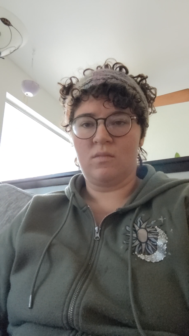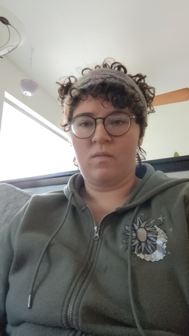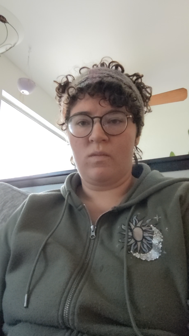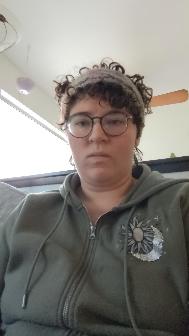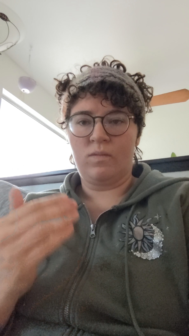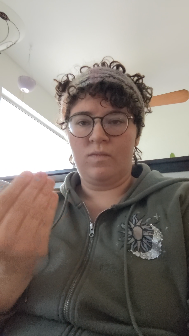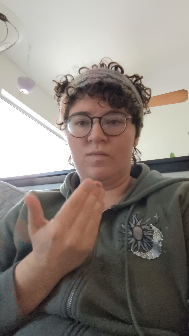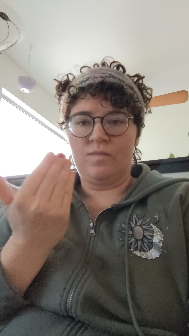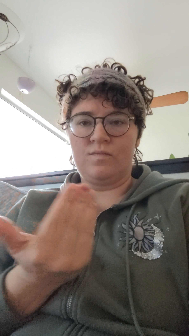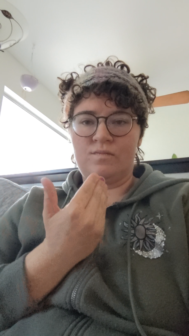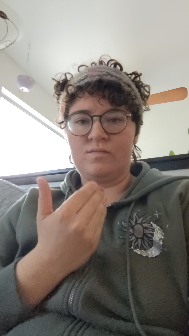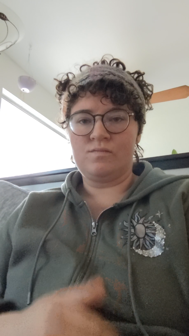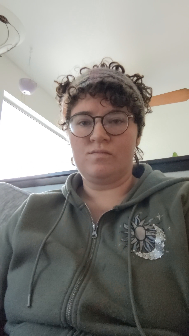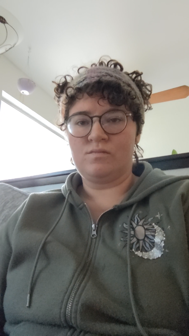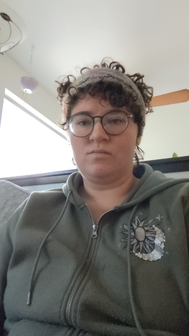new